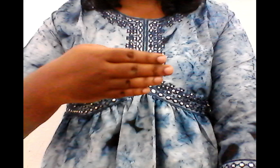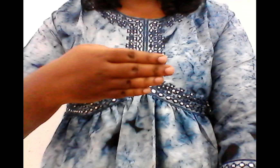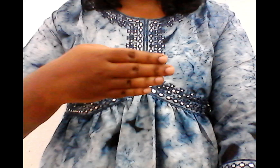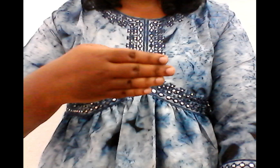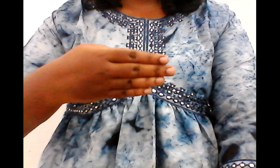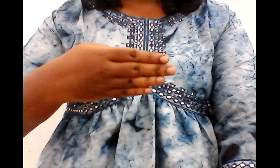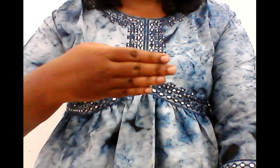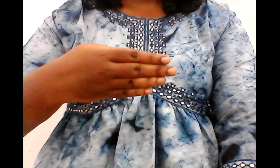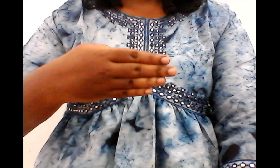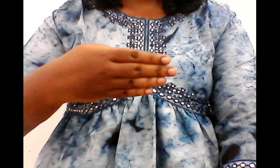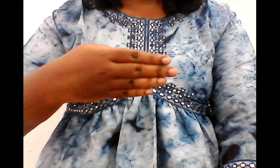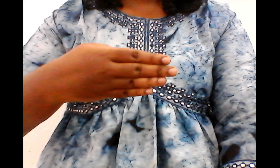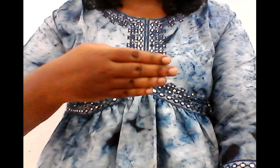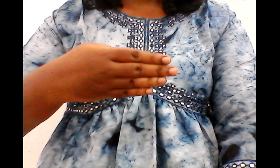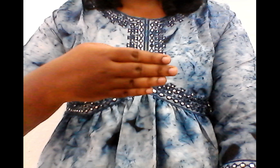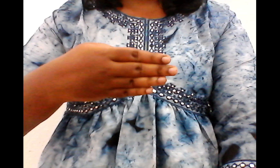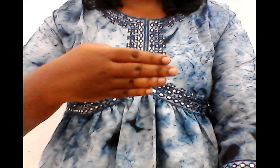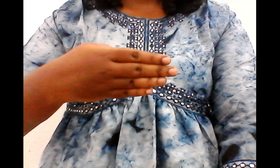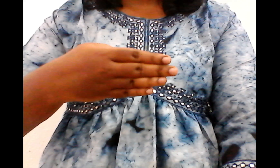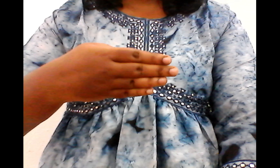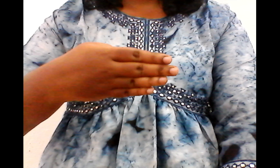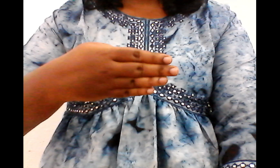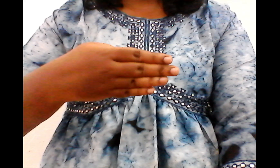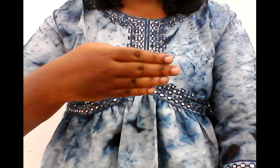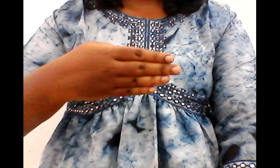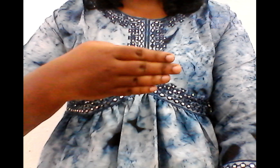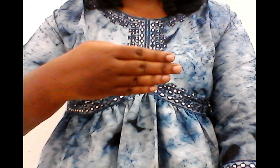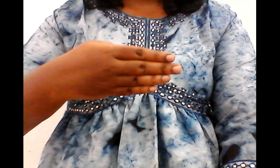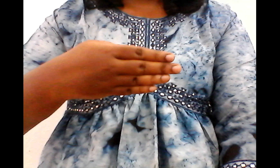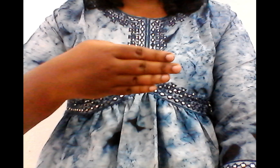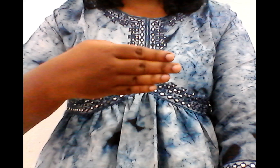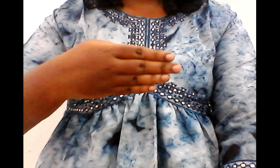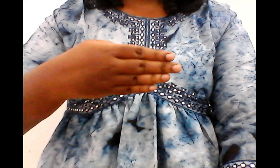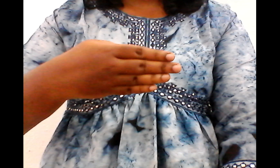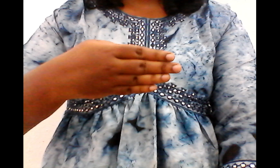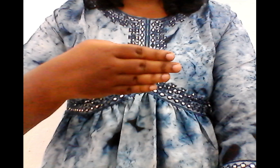അ